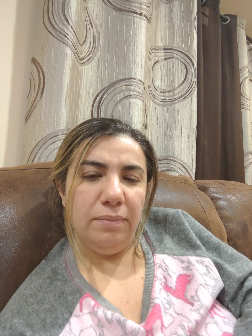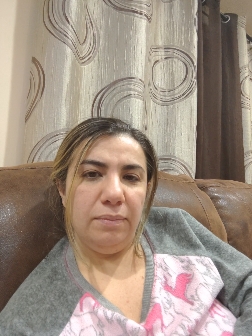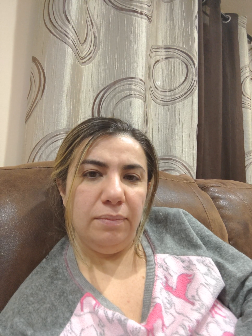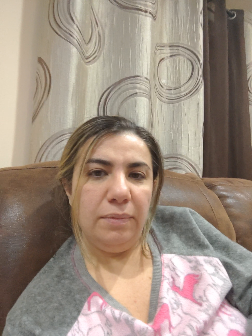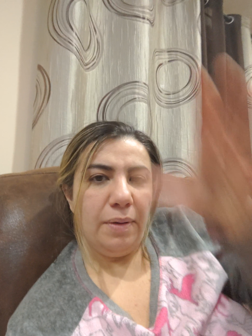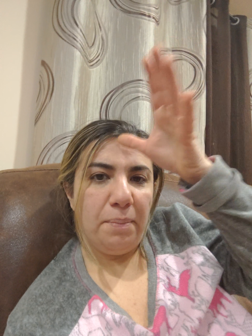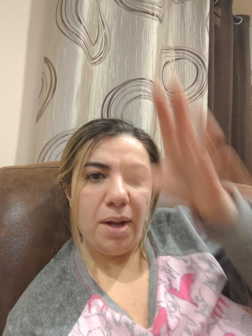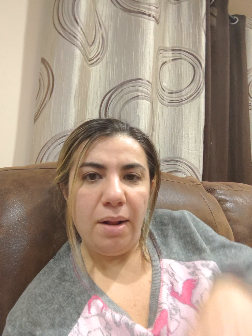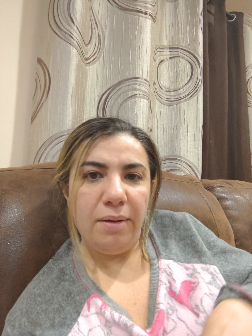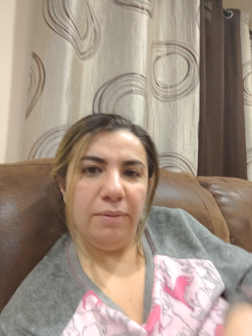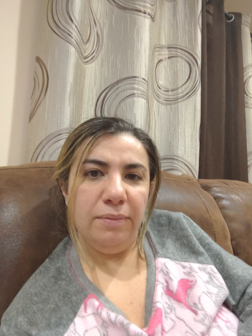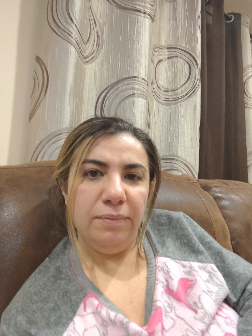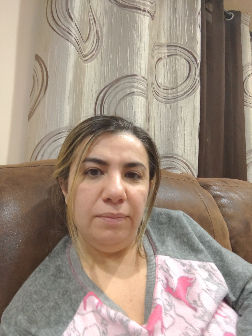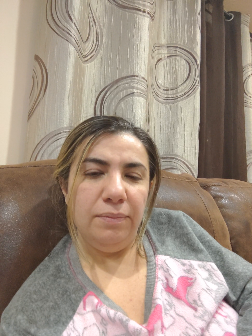man